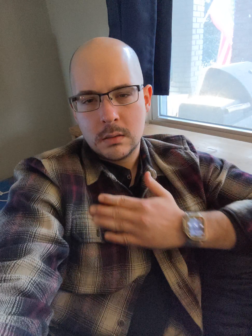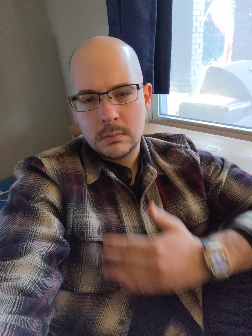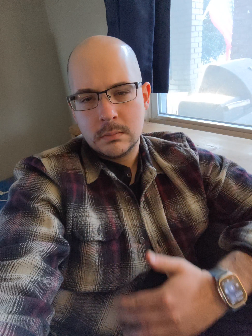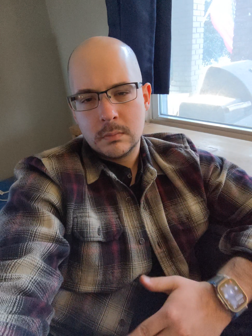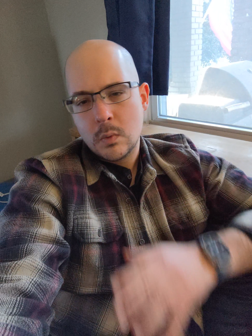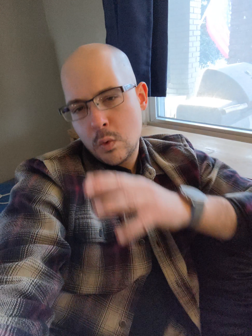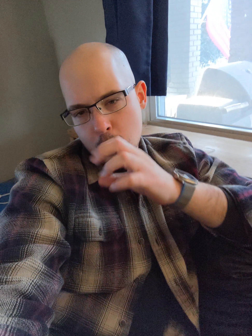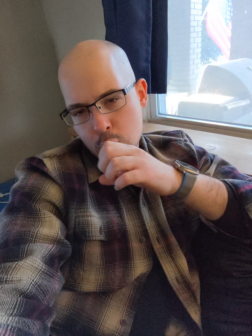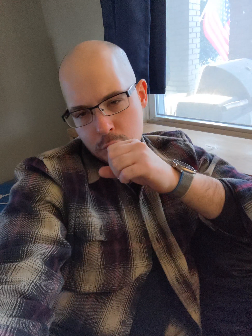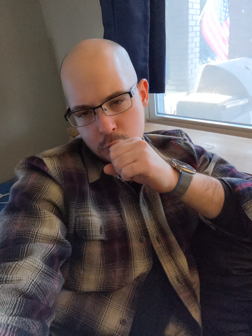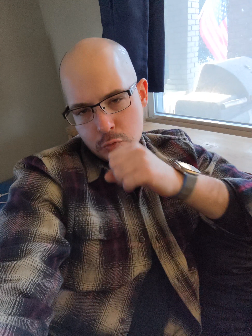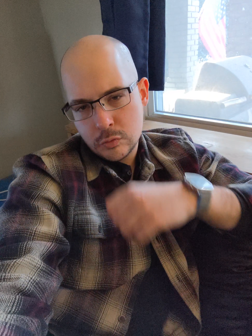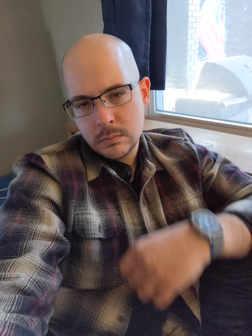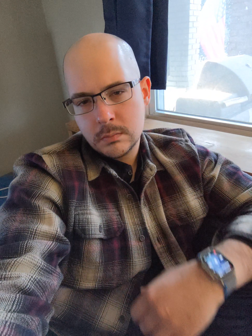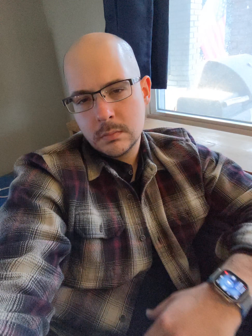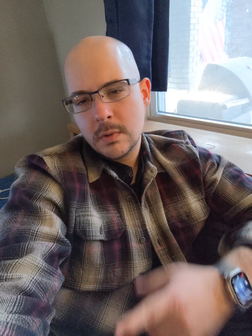orange